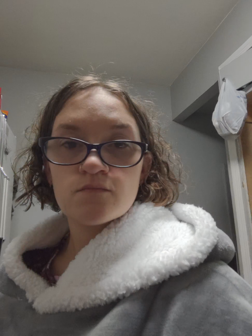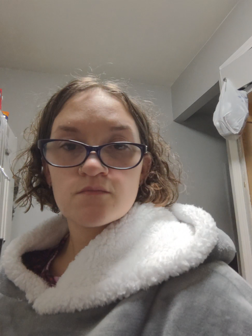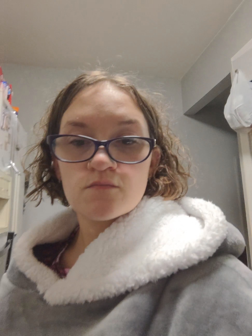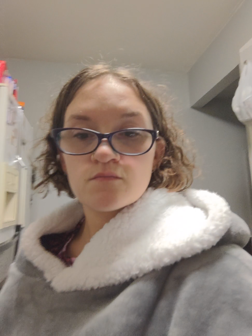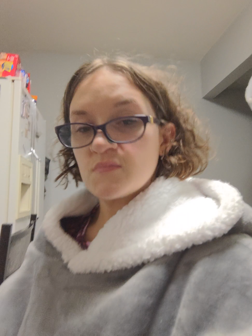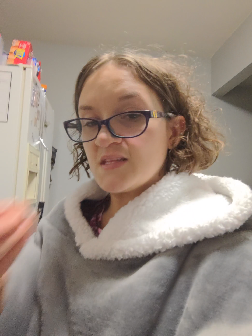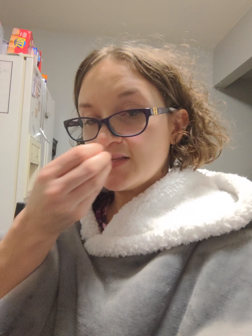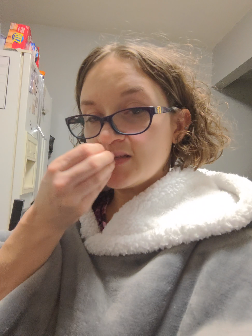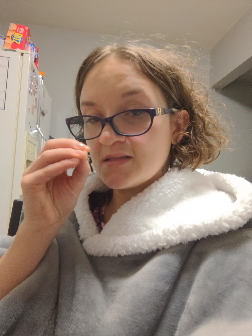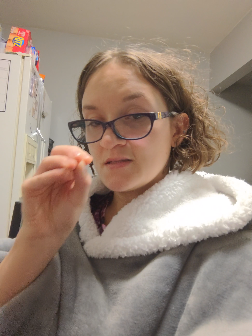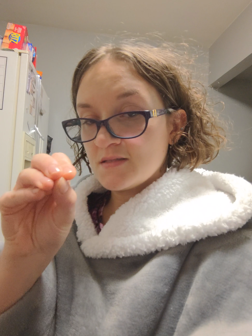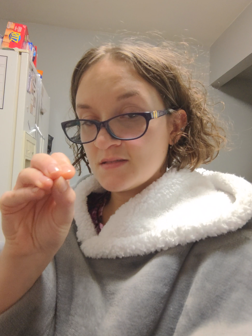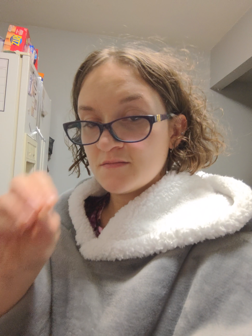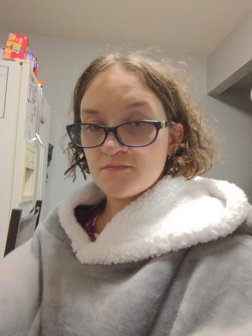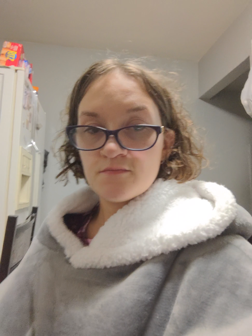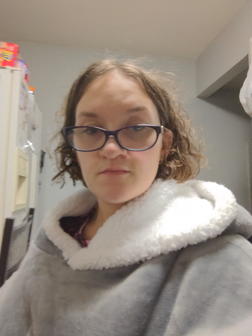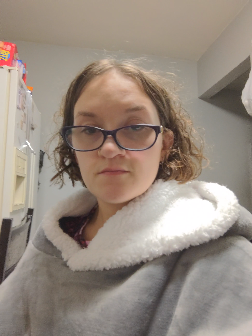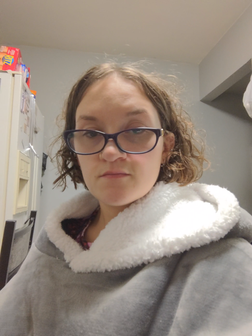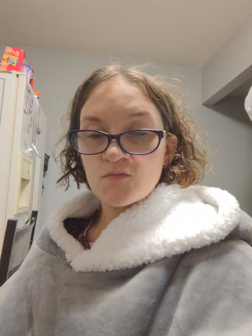kiss